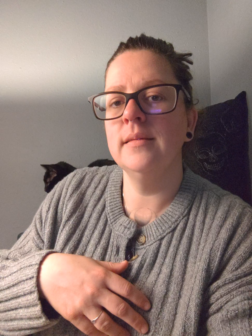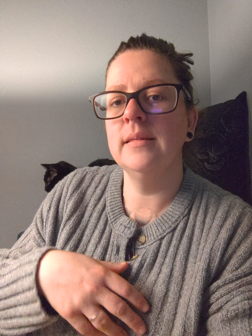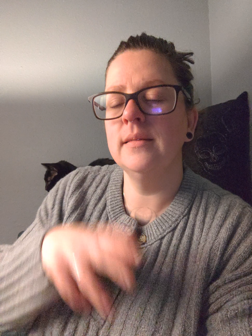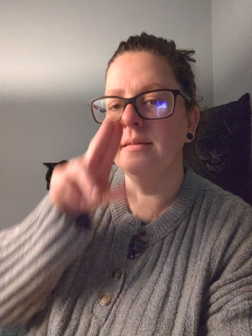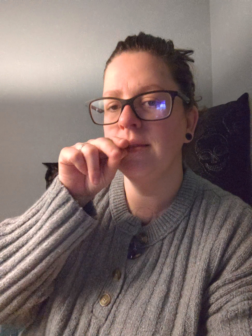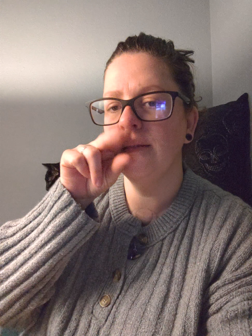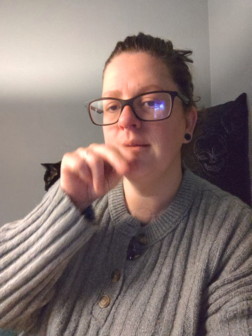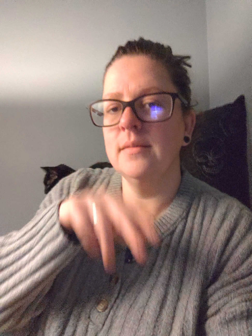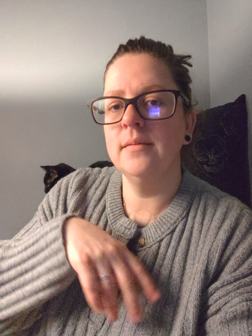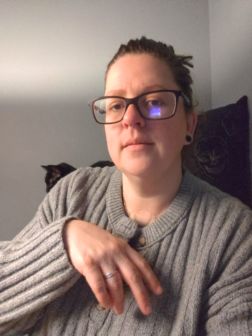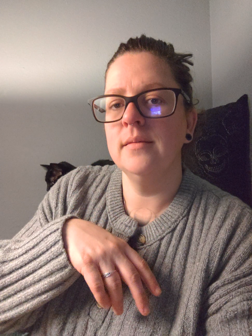duck